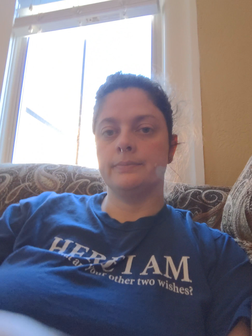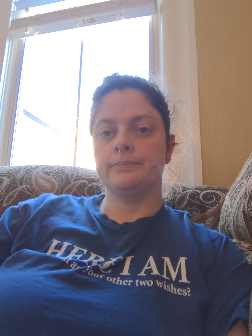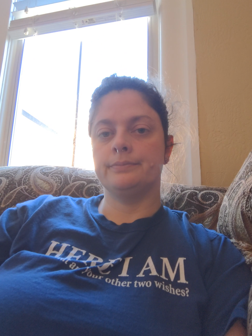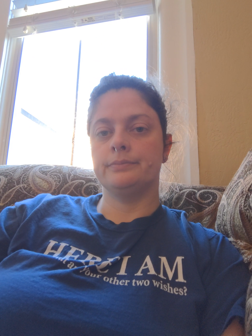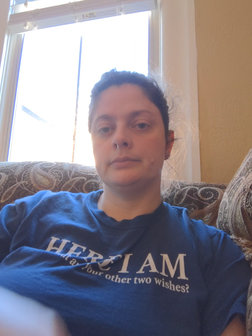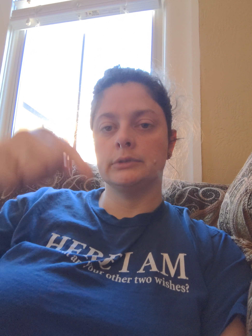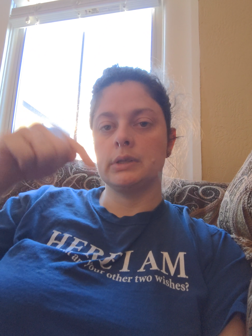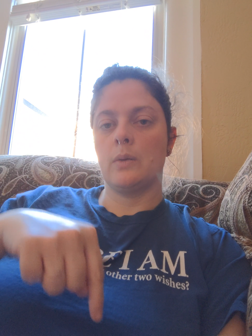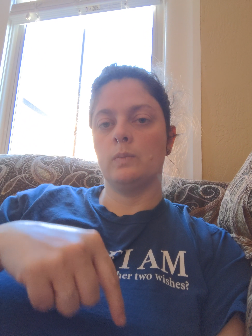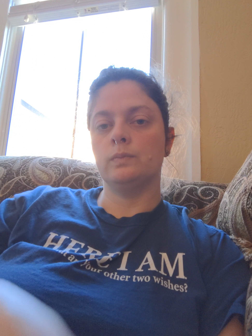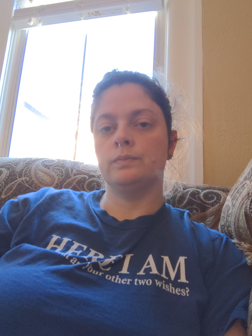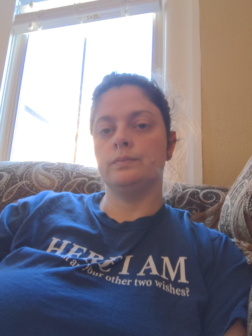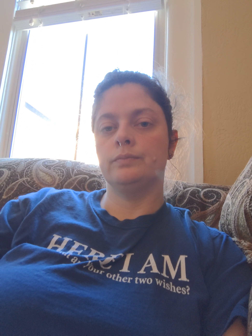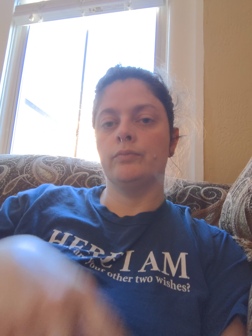down